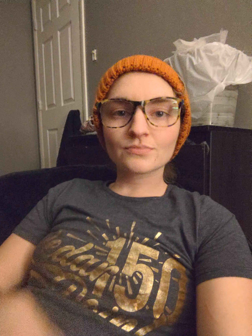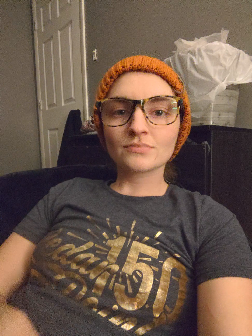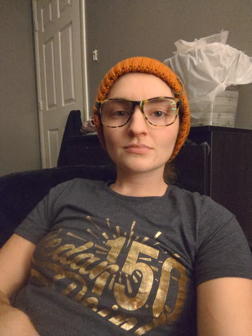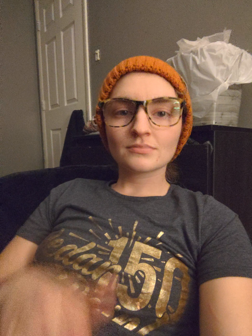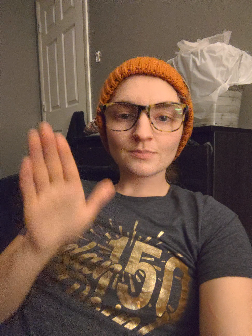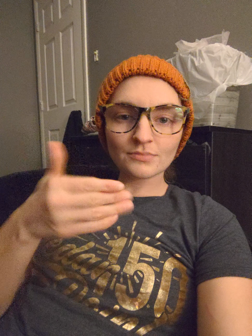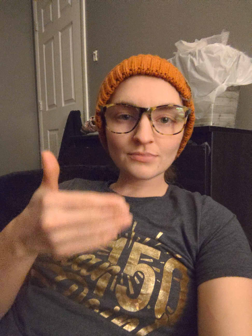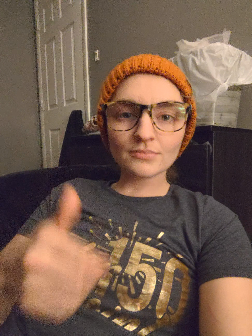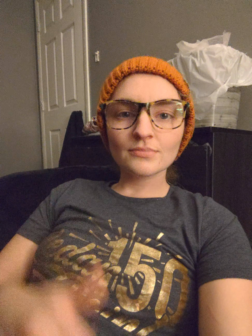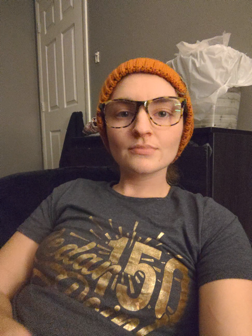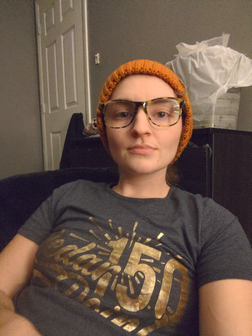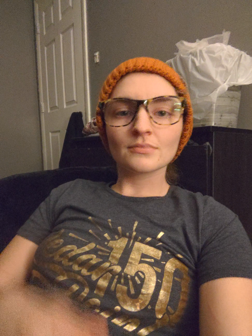room